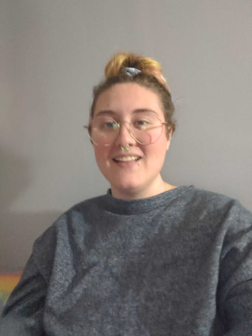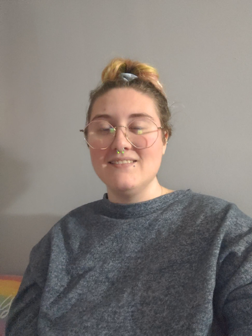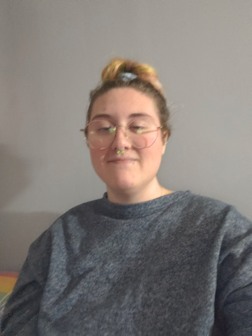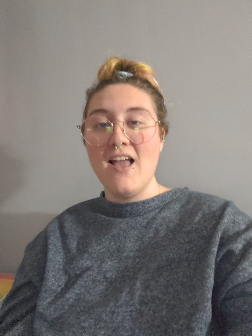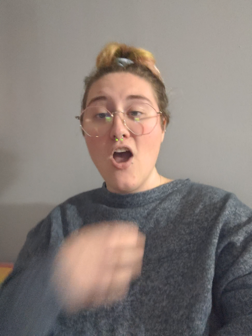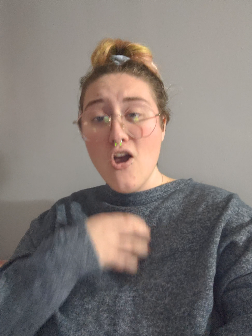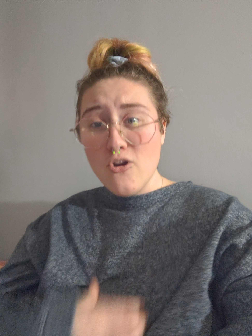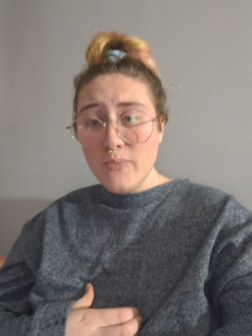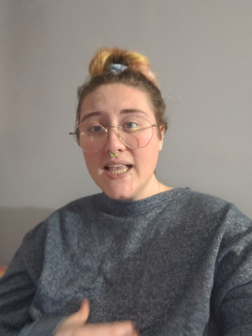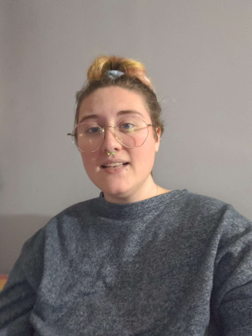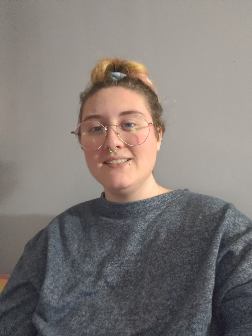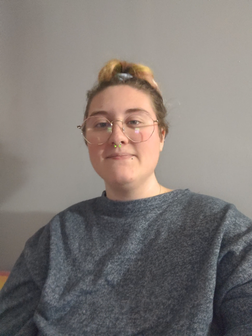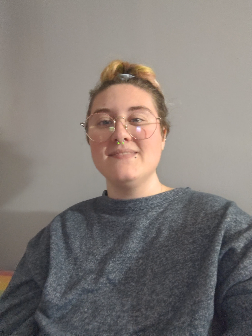hungry